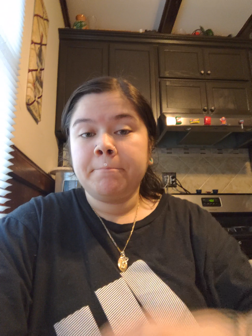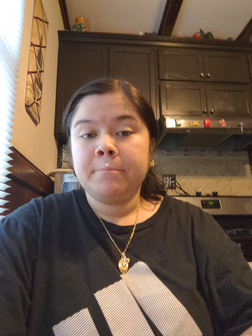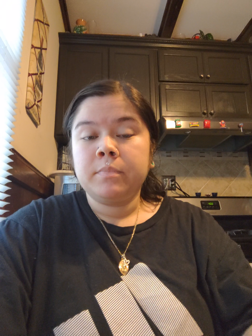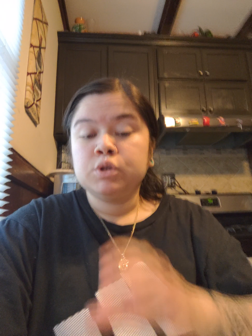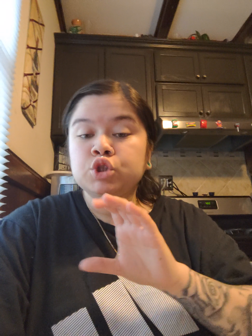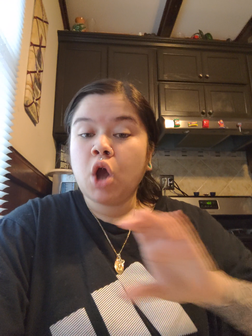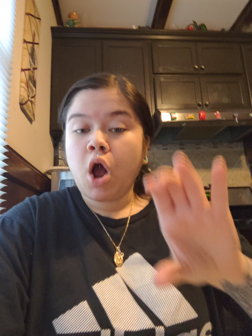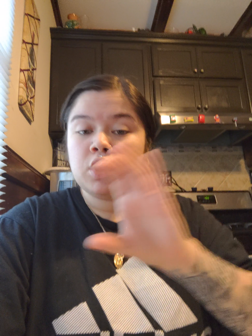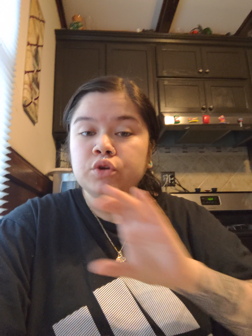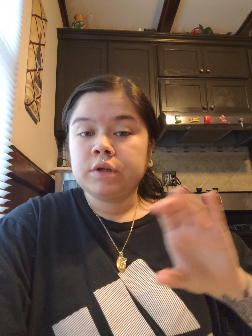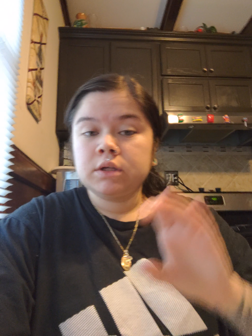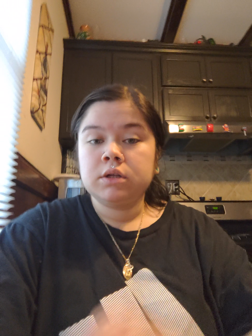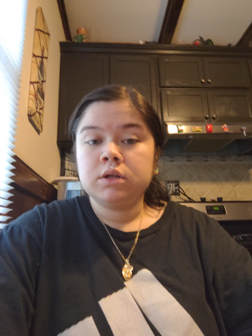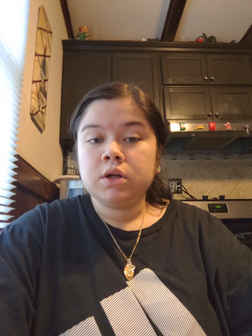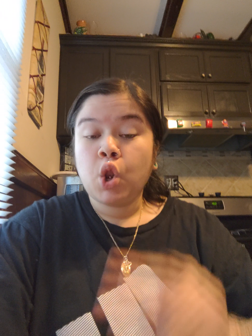chocolate